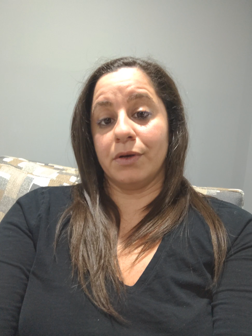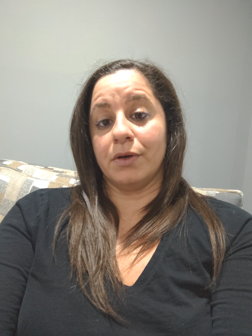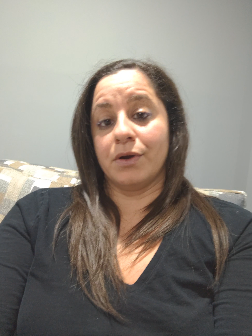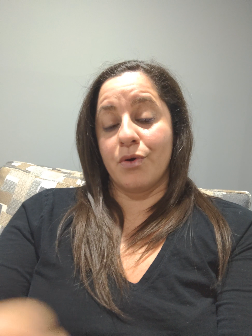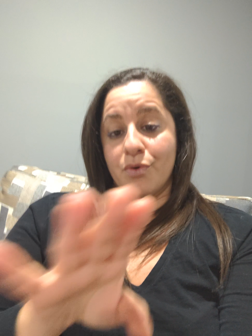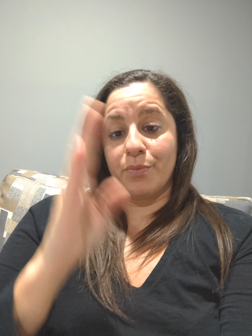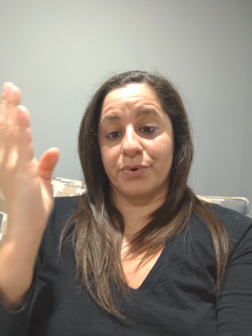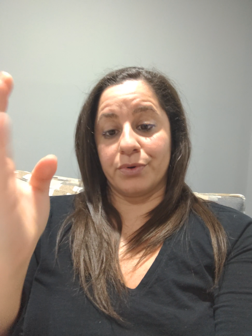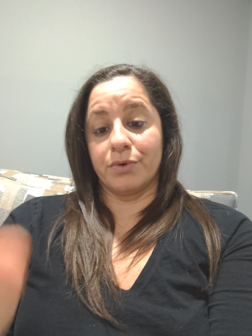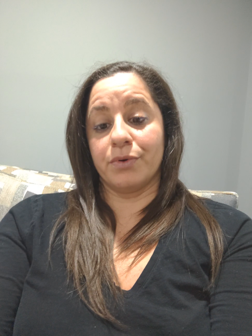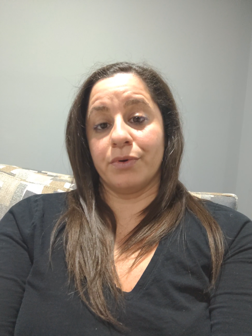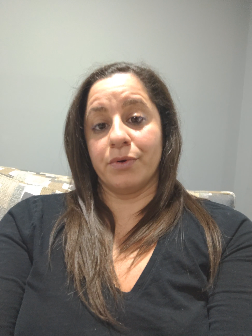open